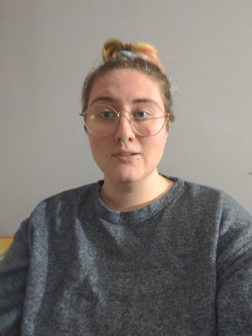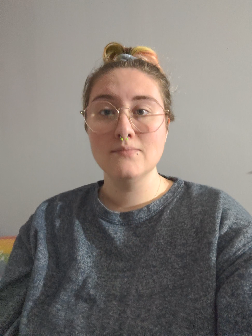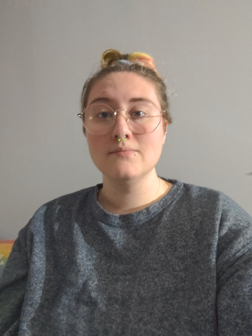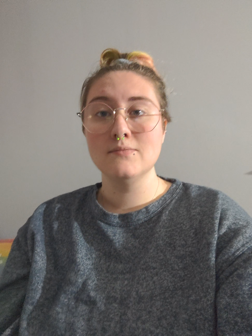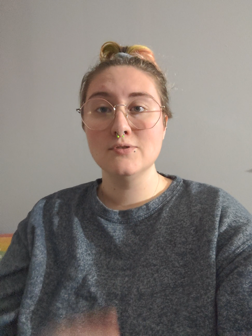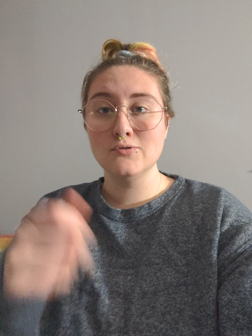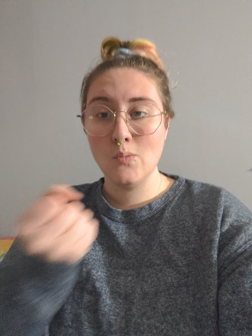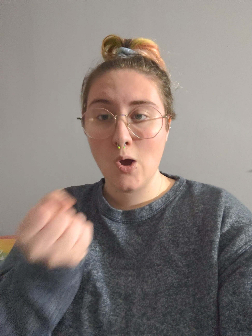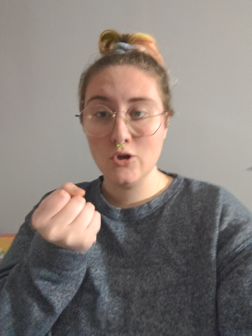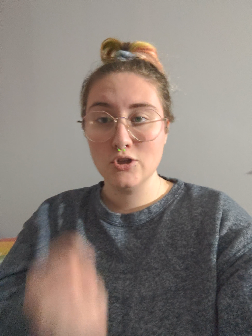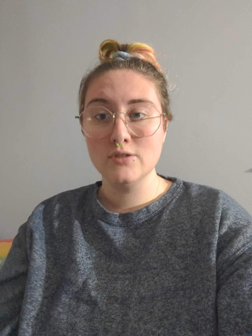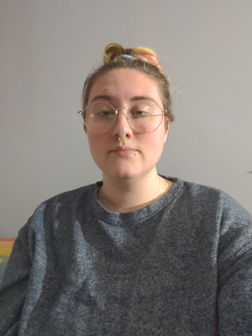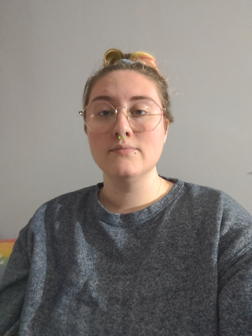drawer